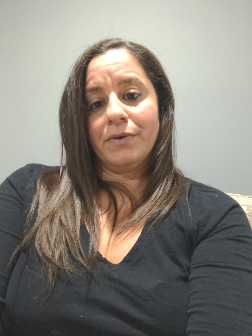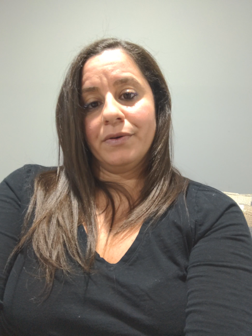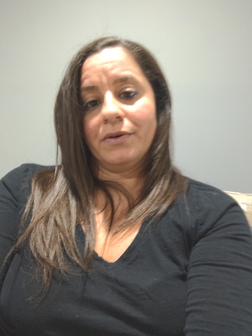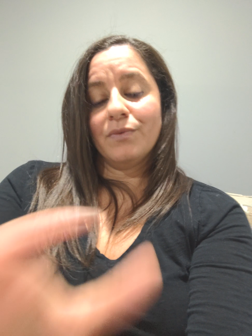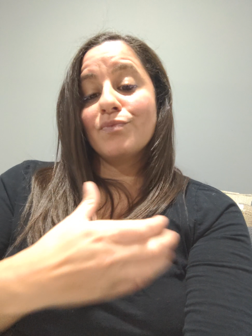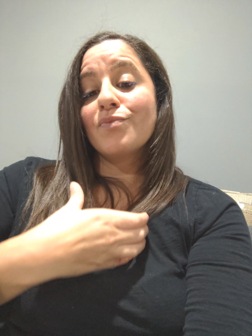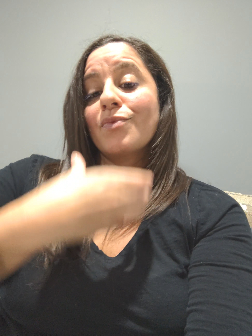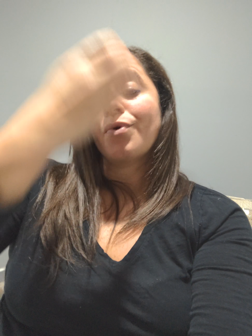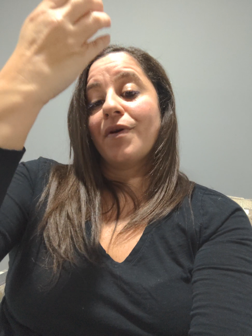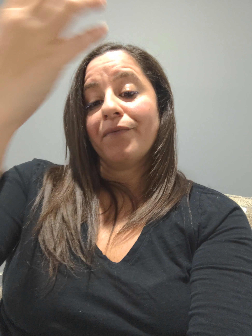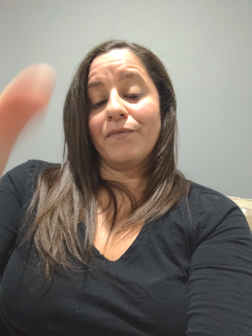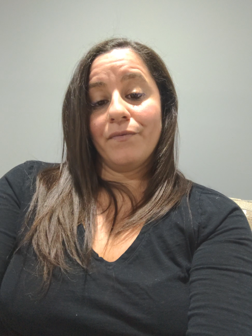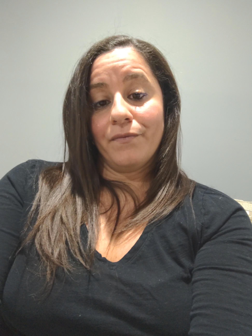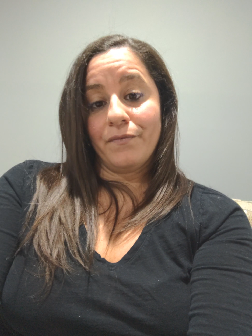giraffe